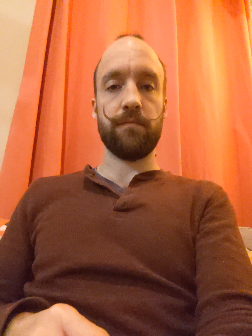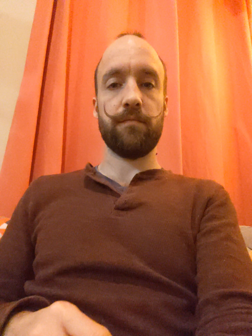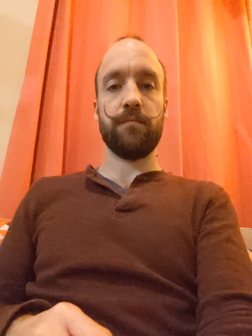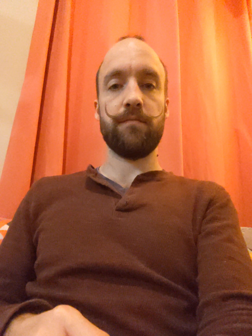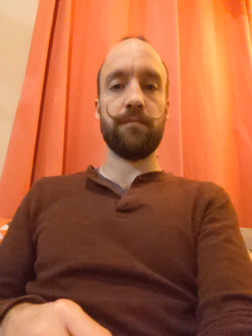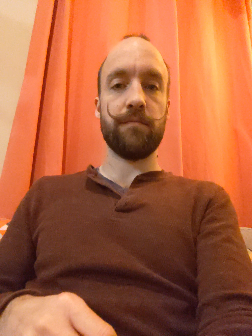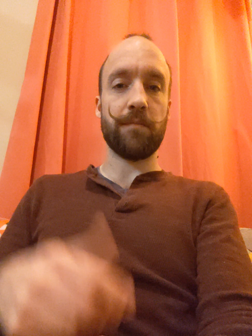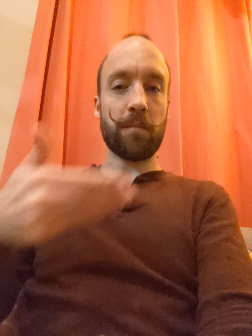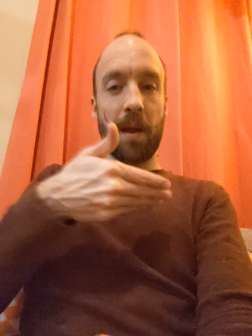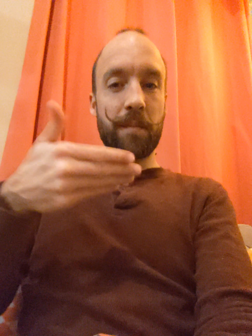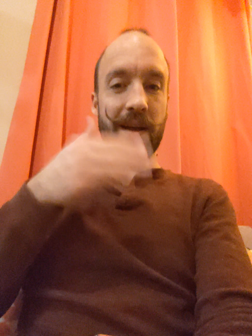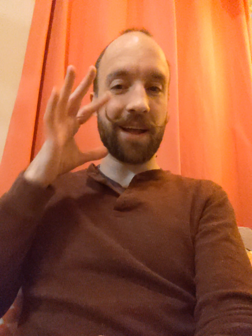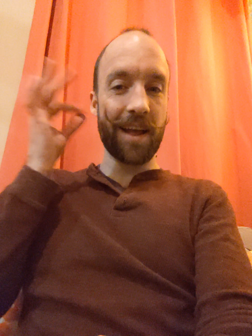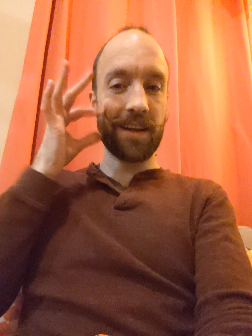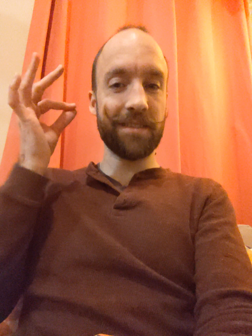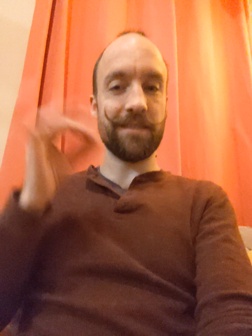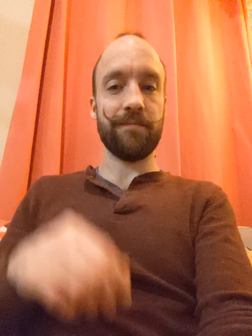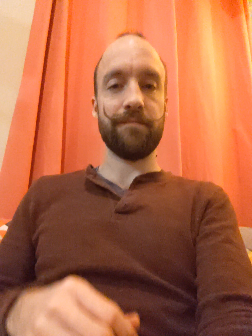kitty